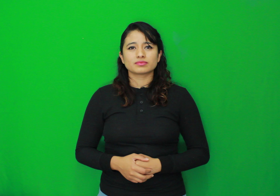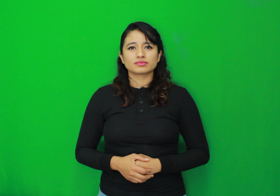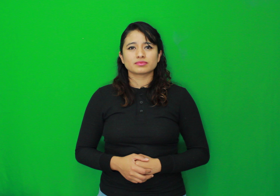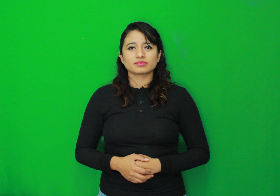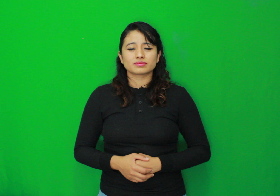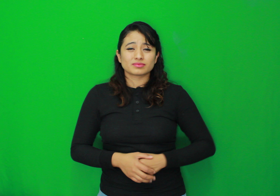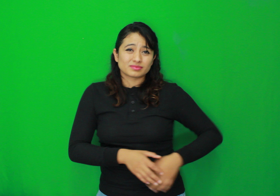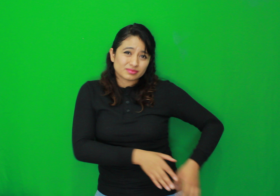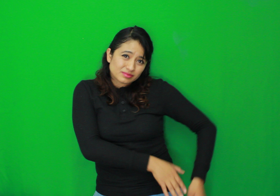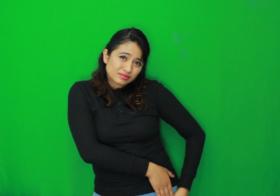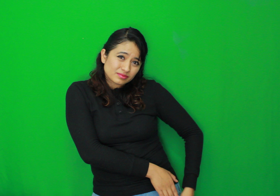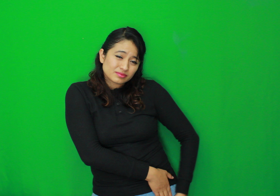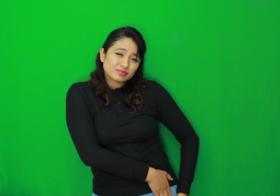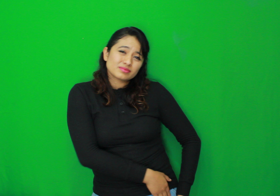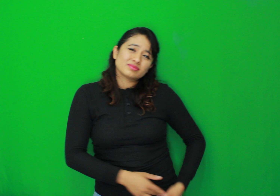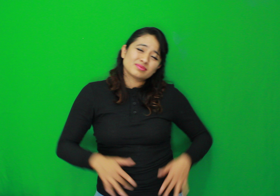pierna